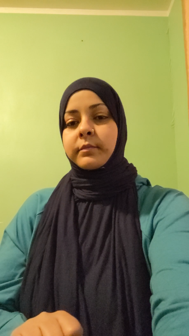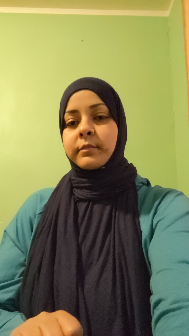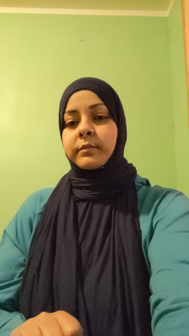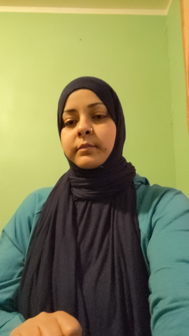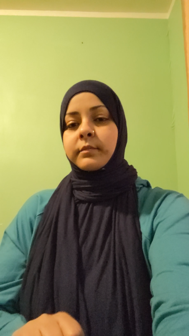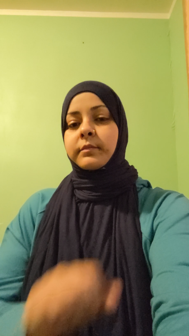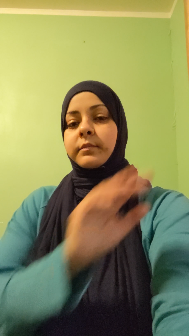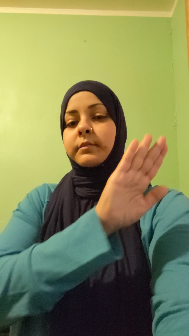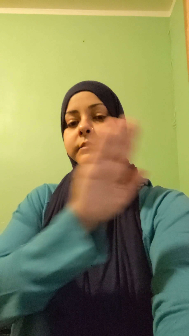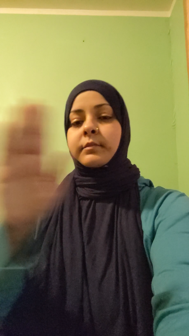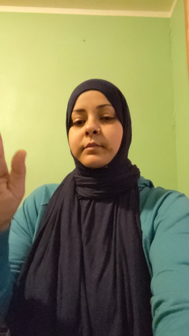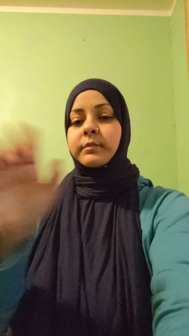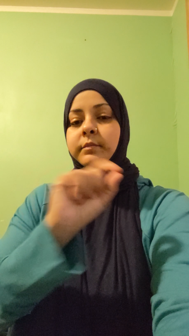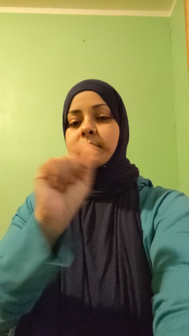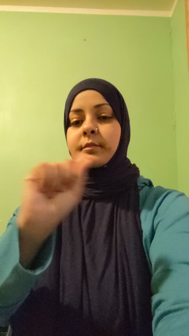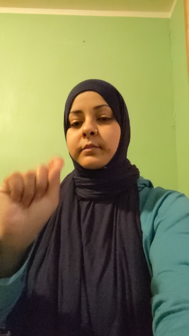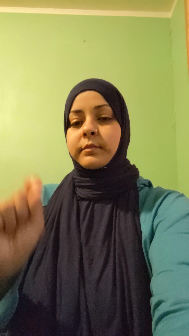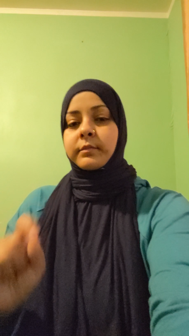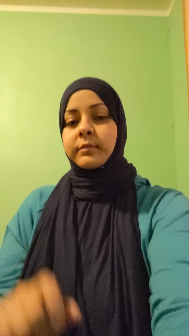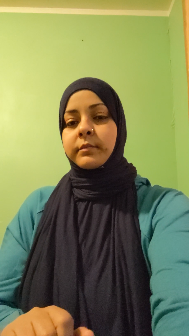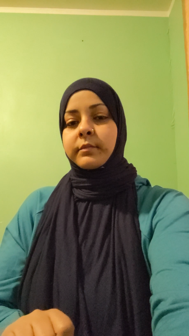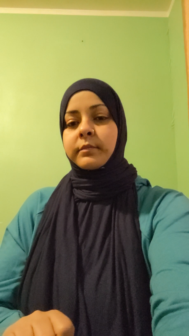chalk